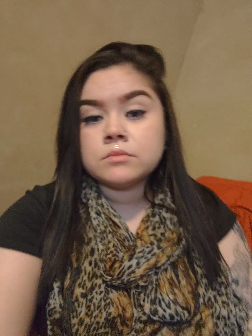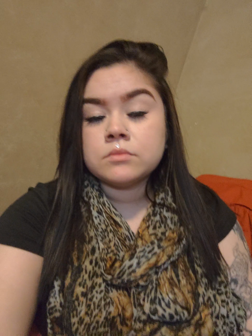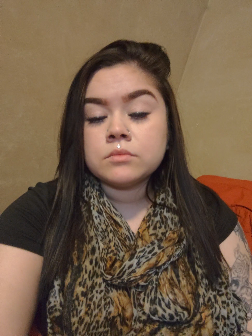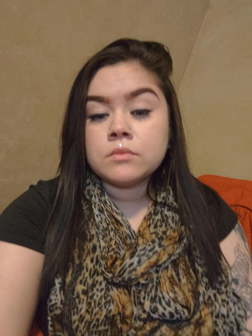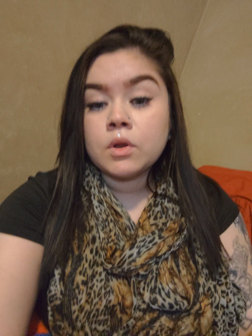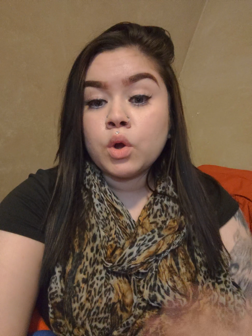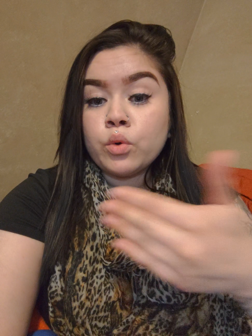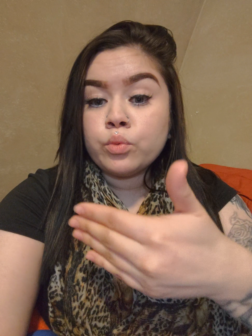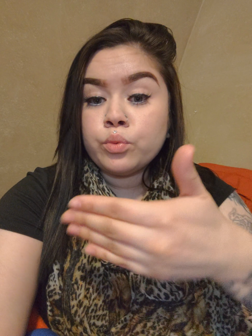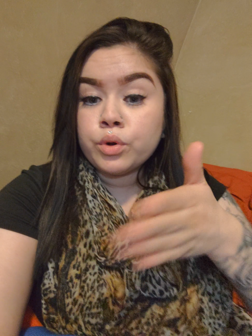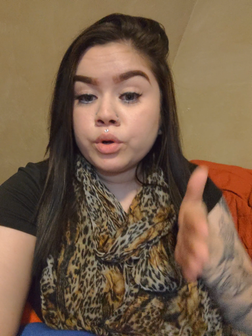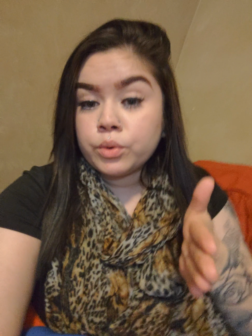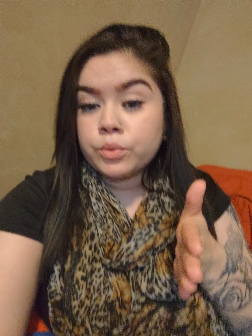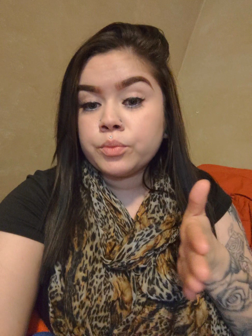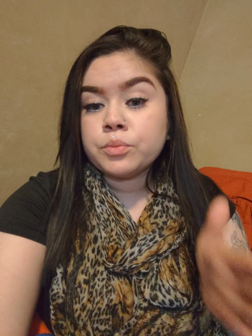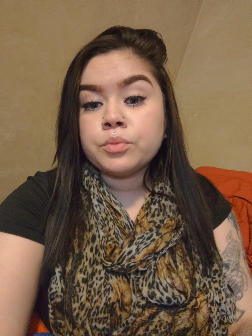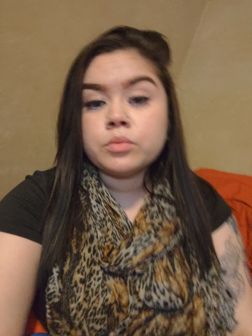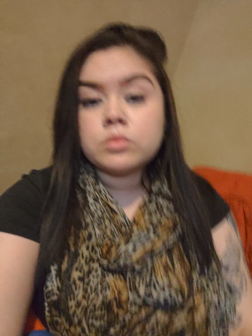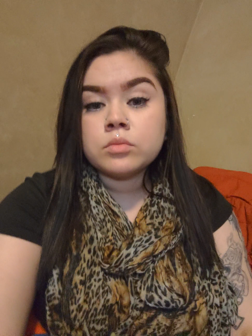room